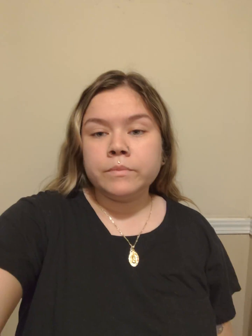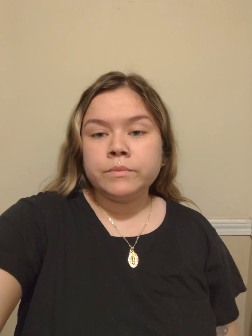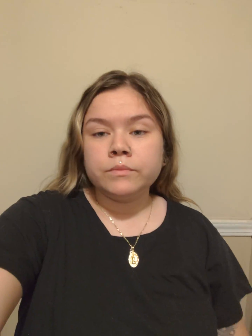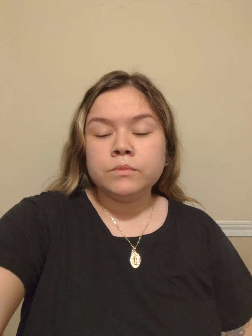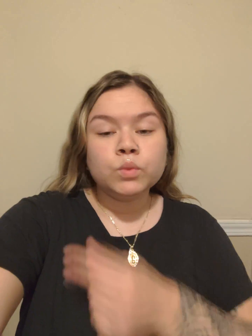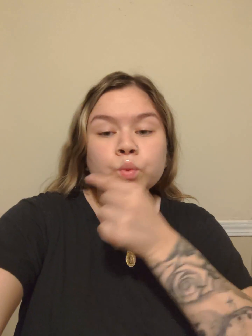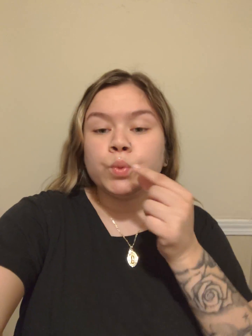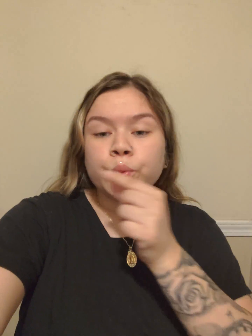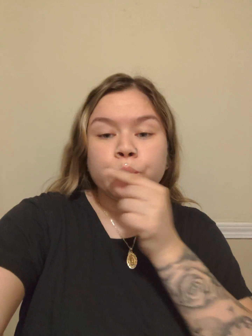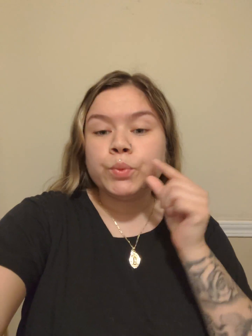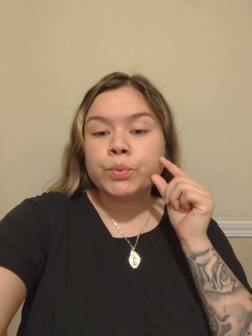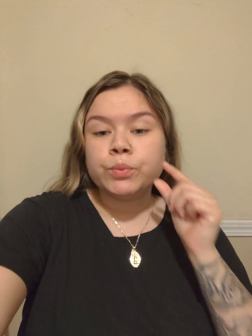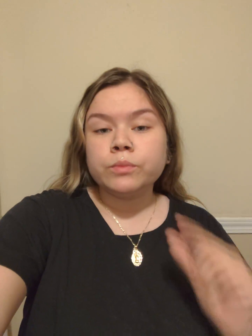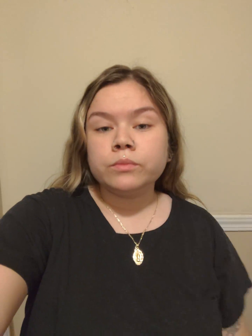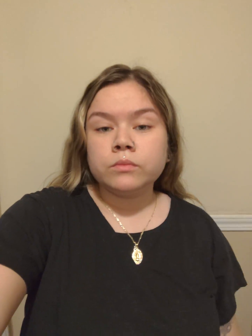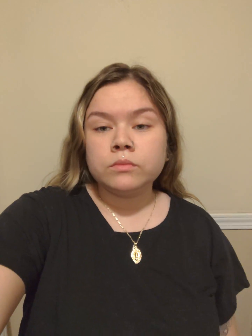glue